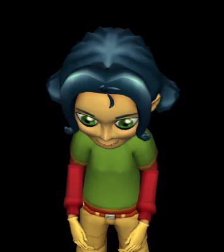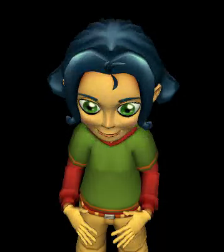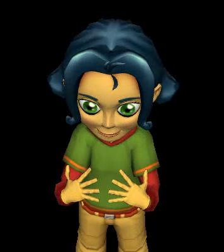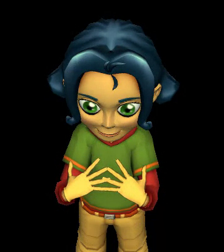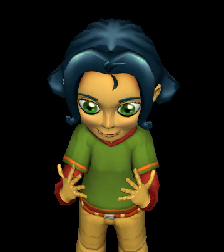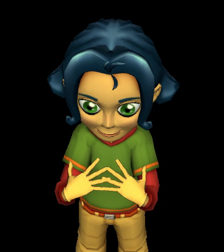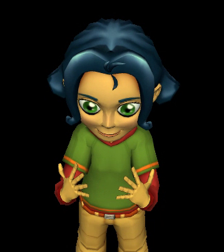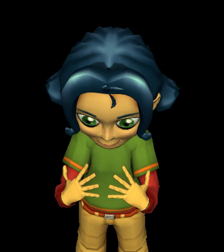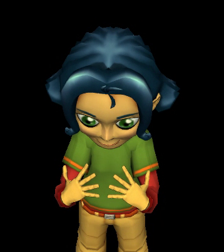هواء